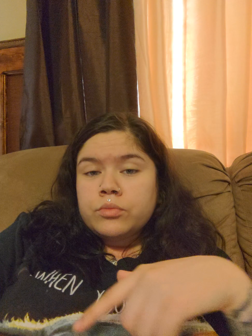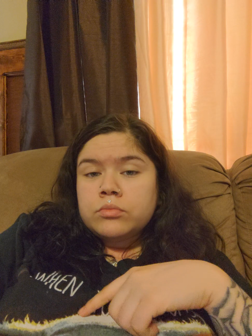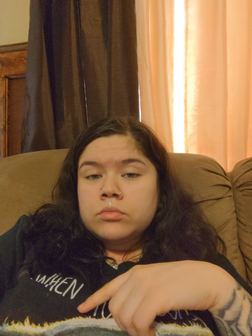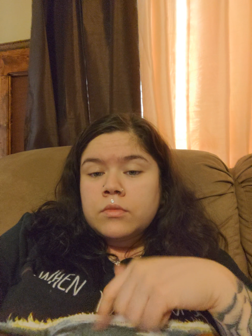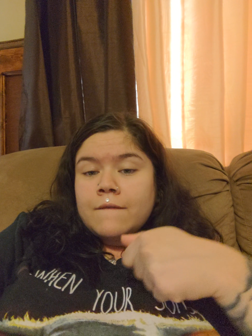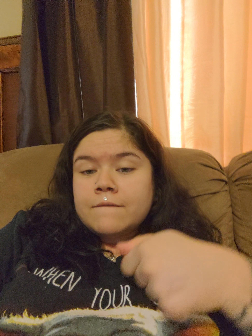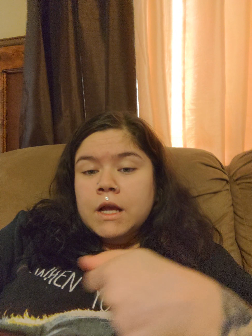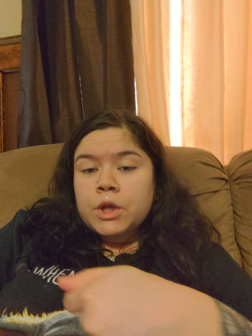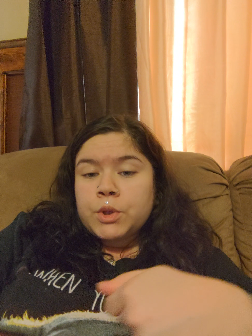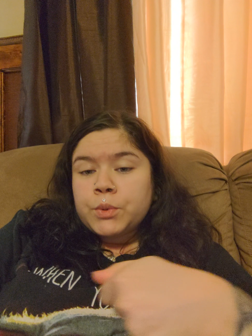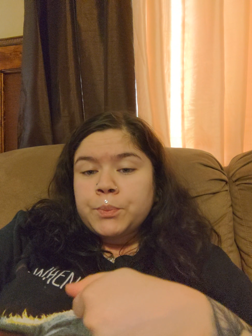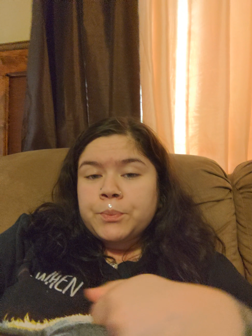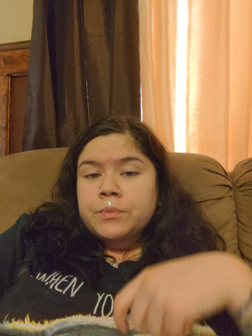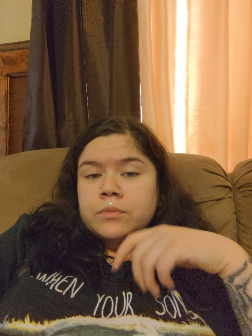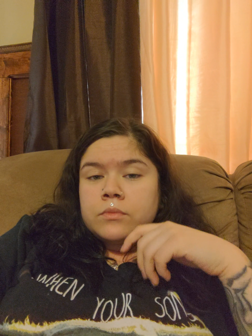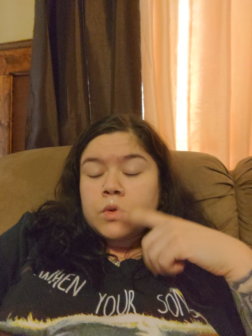vacuum